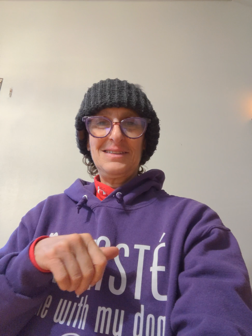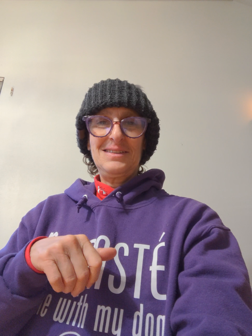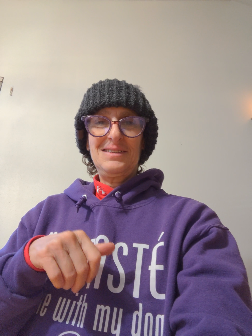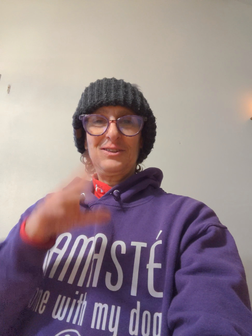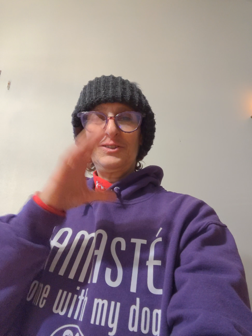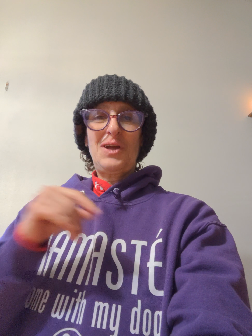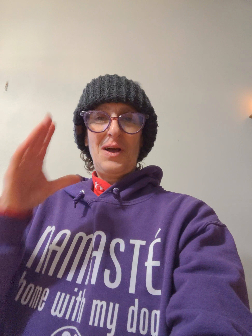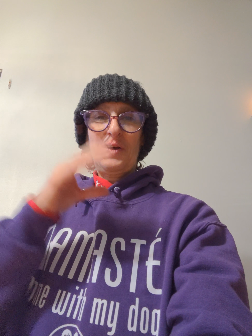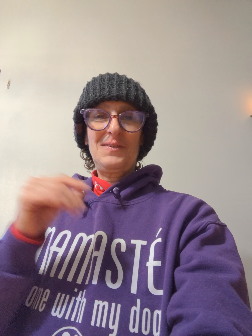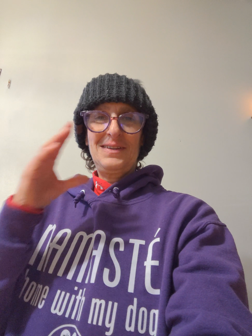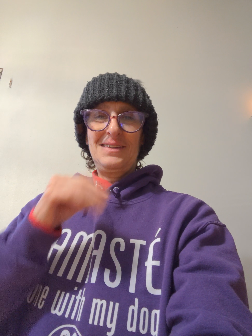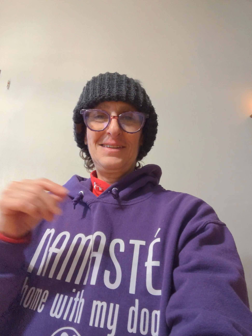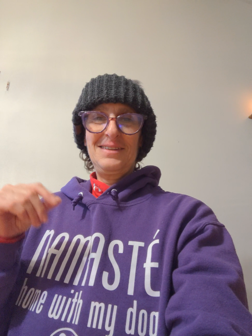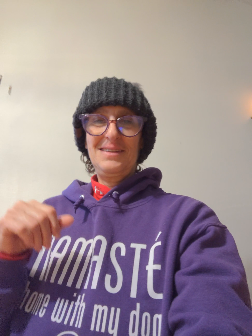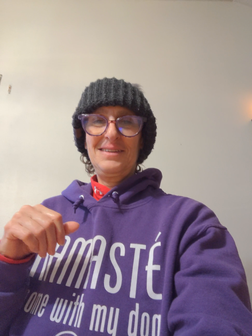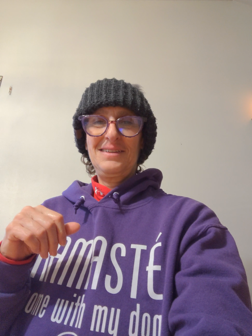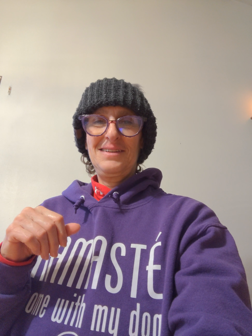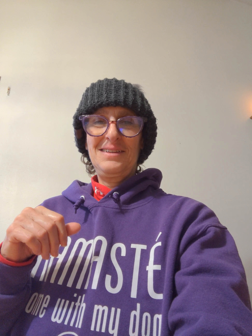story